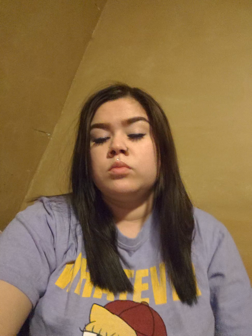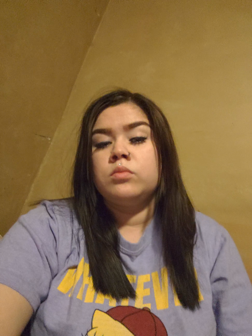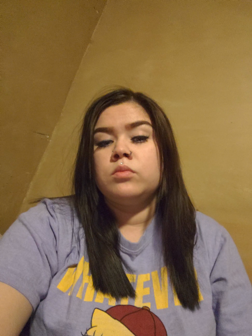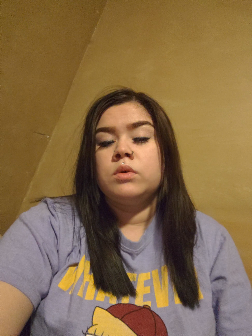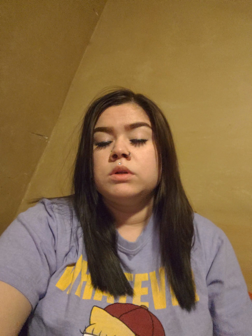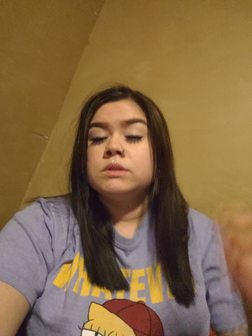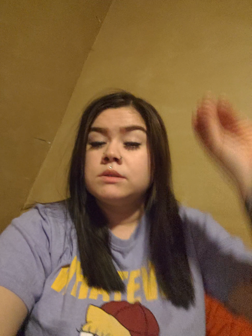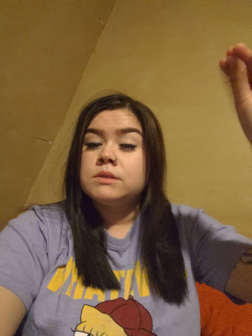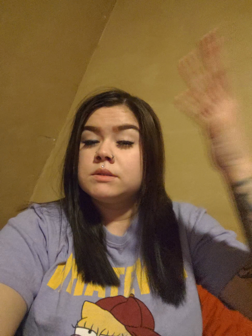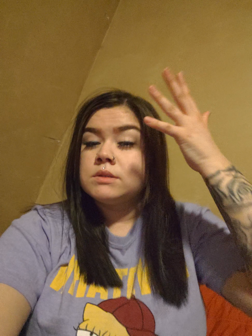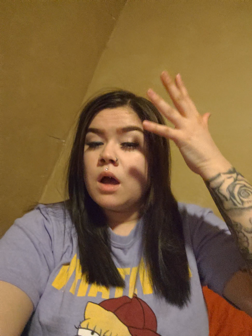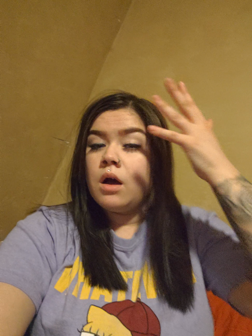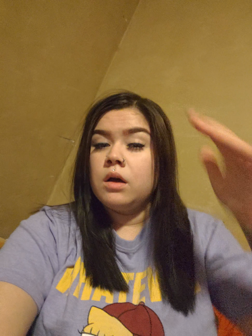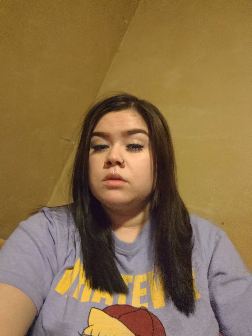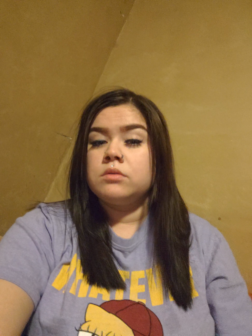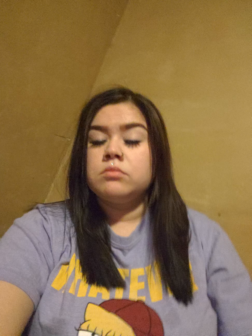sun